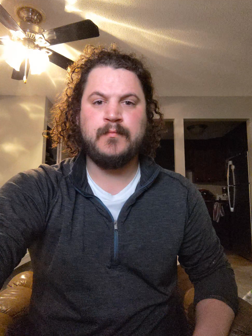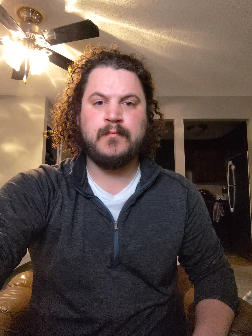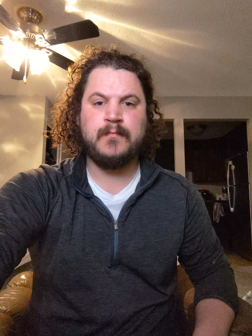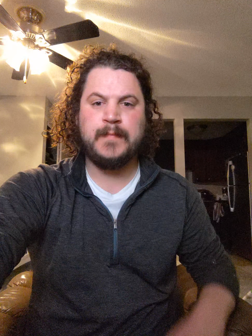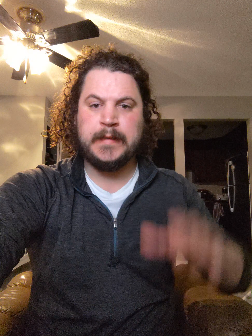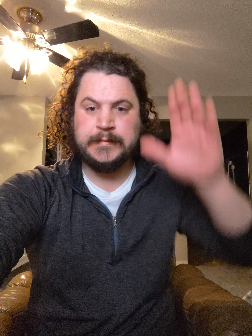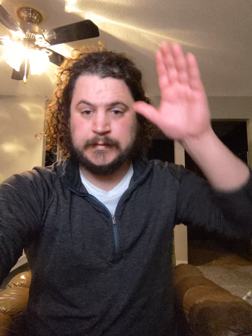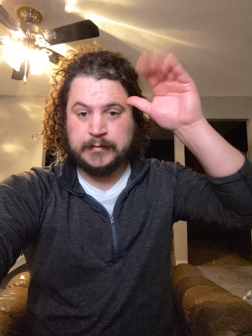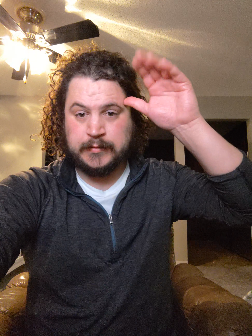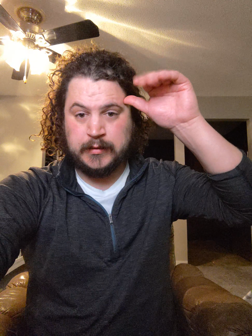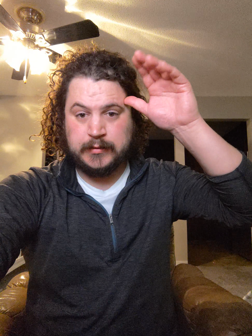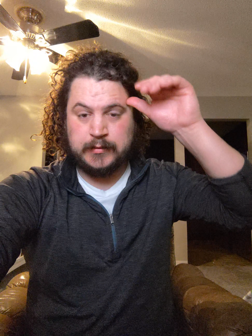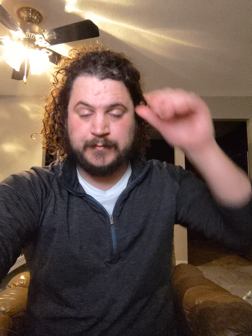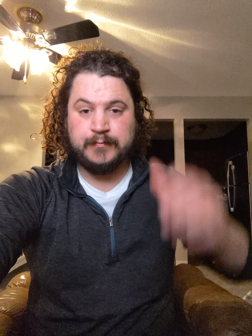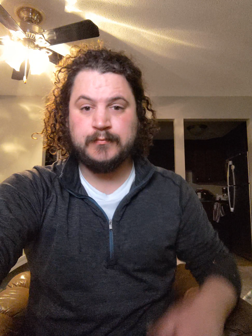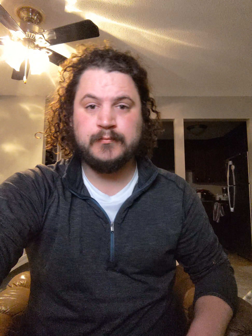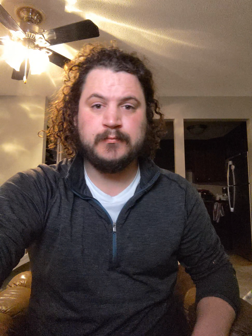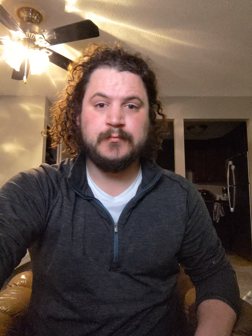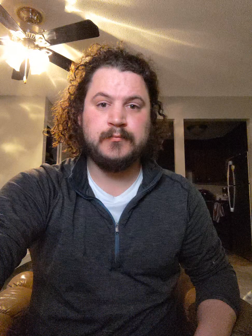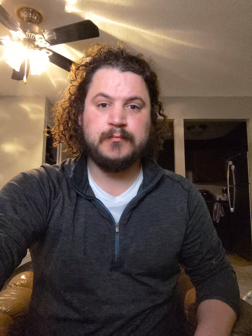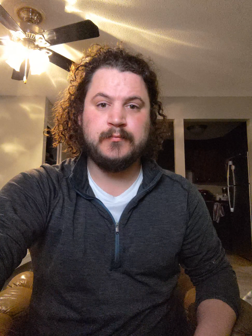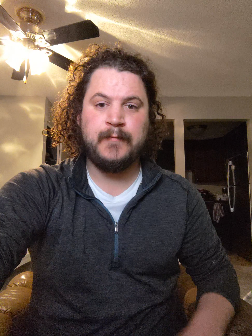donkey